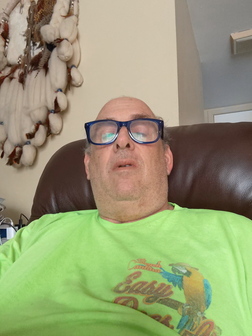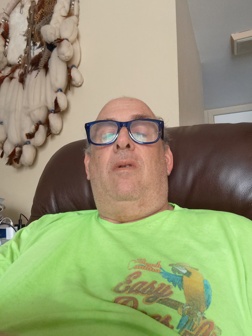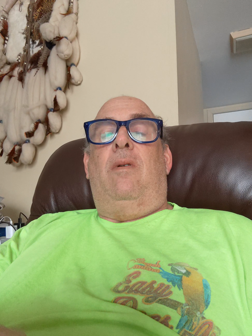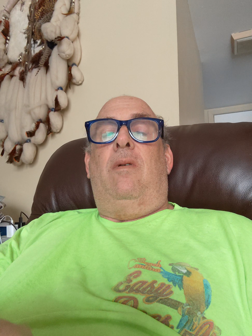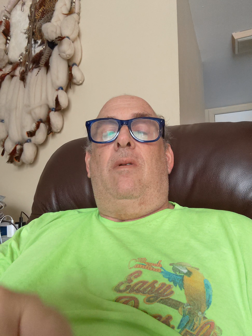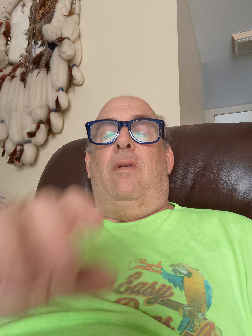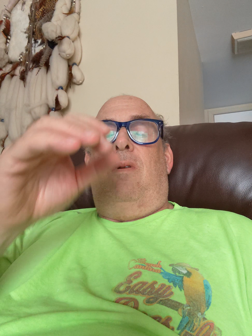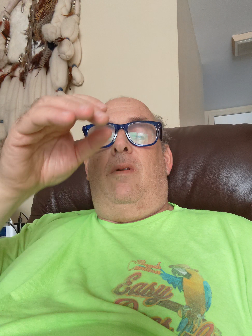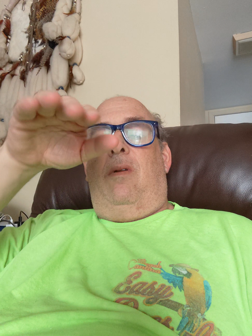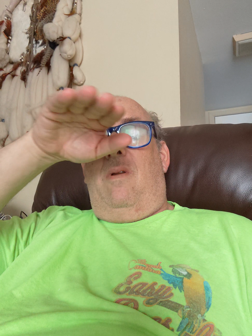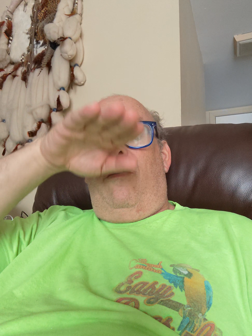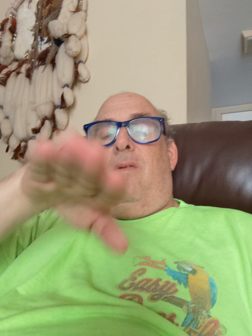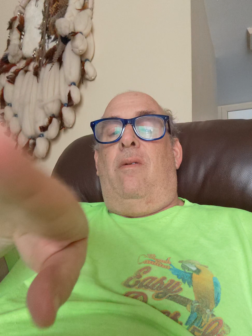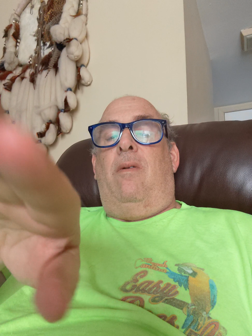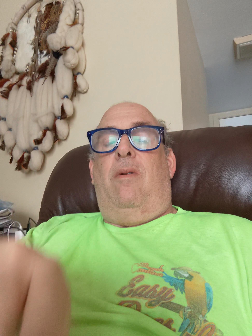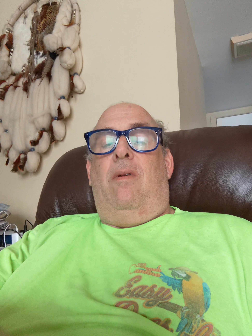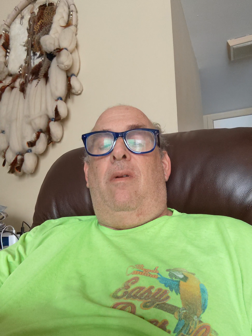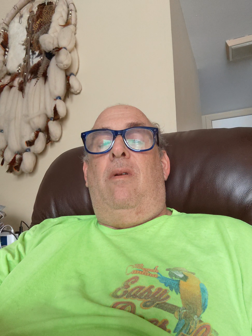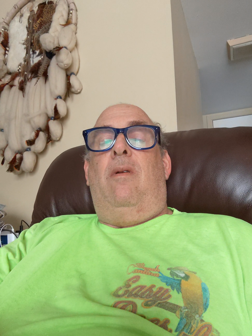elephant